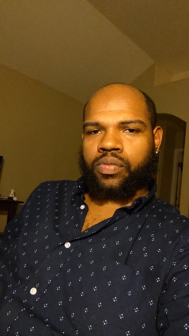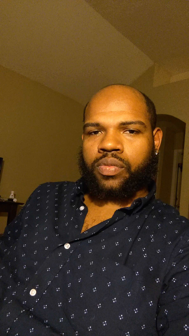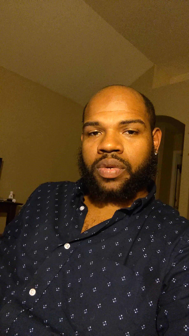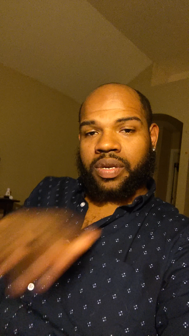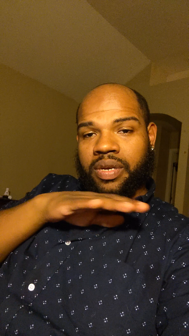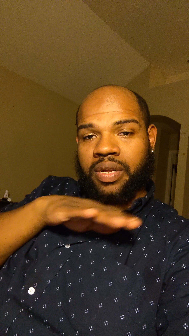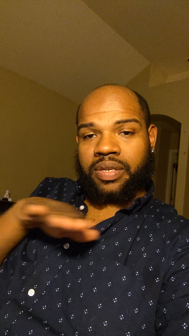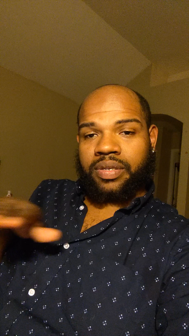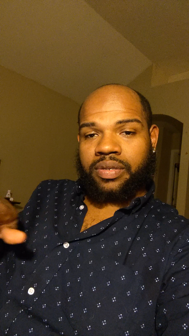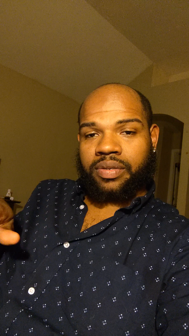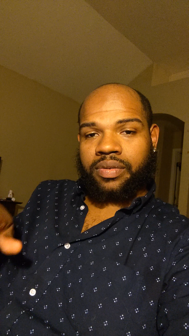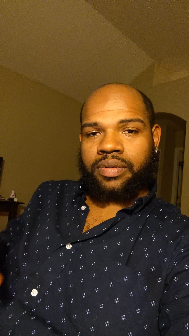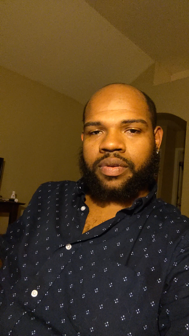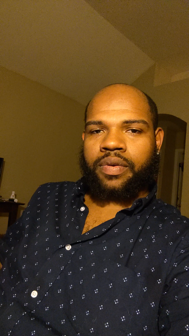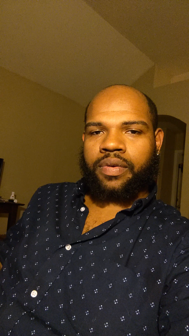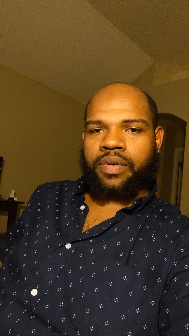nice